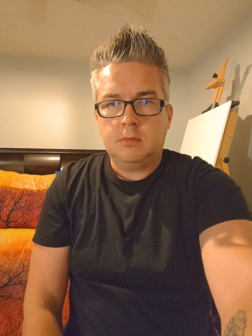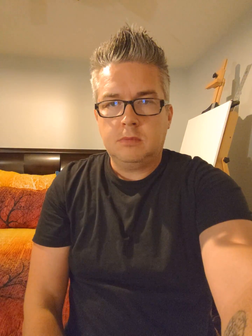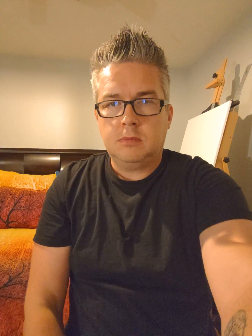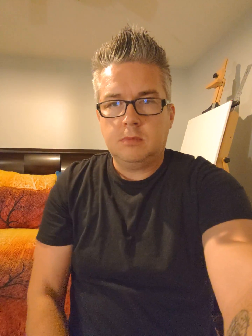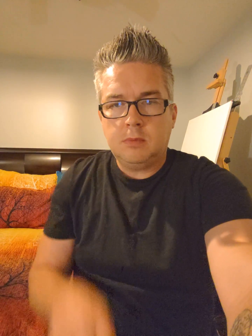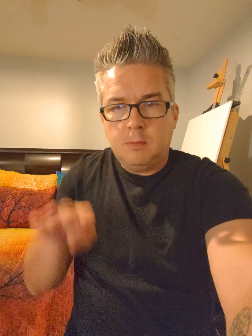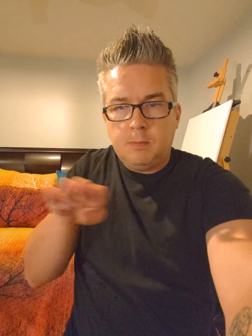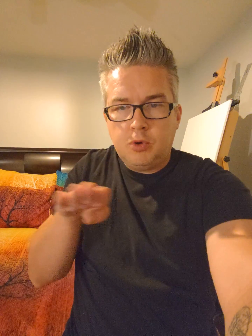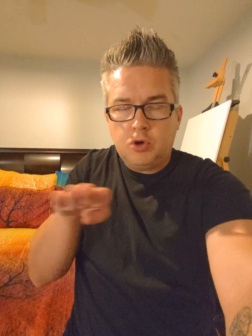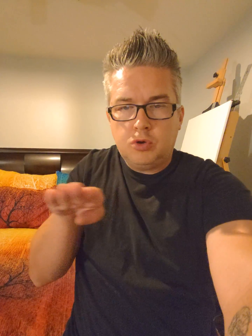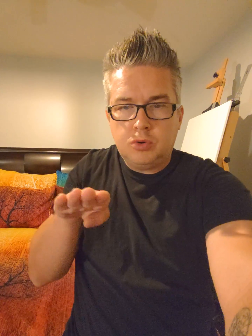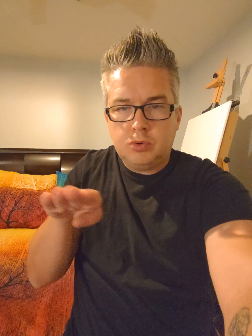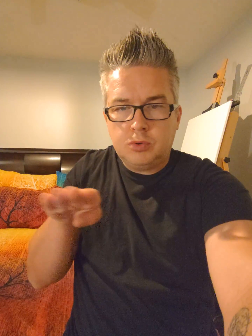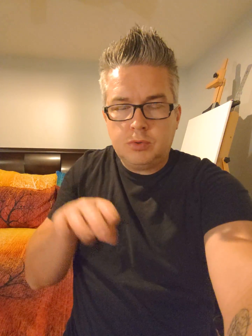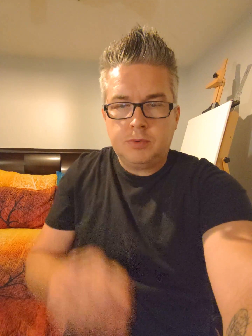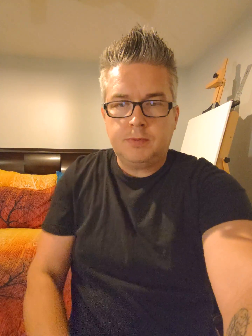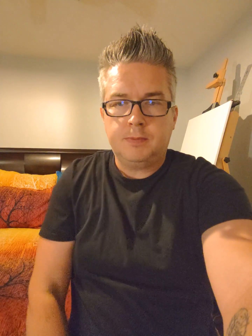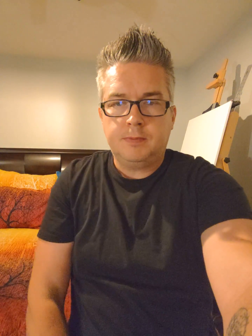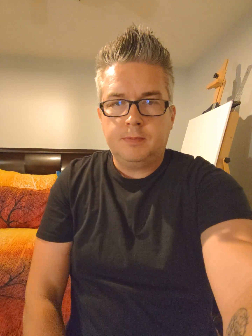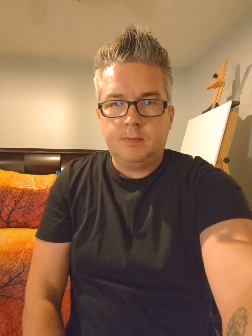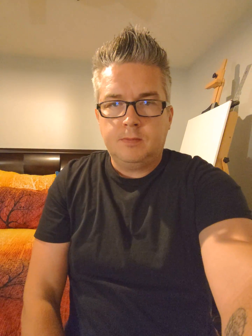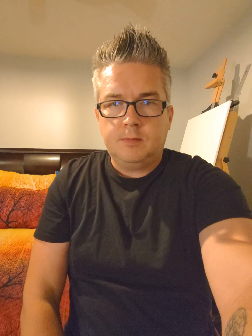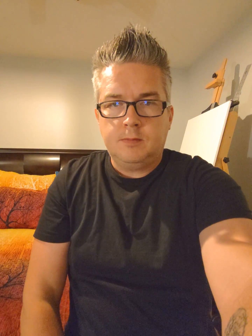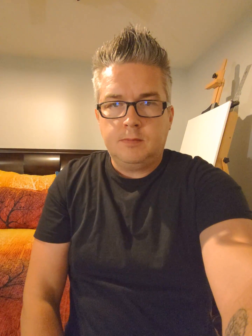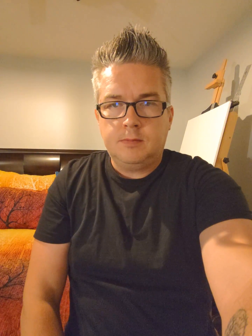boots